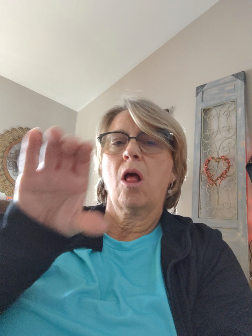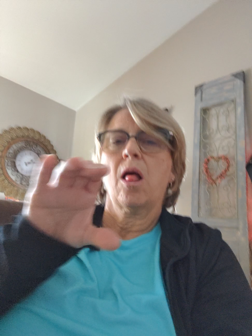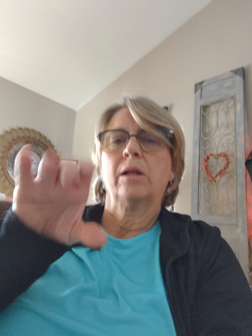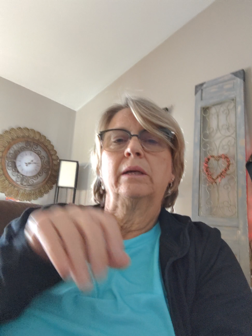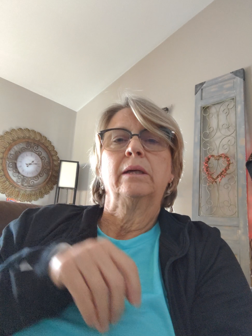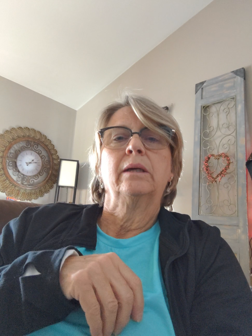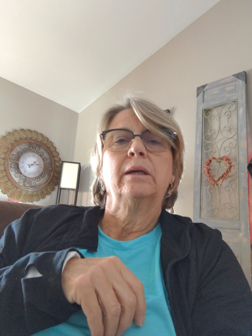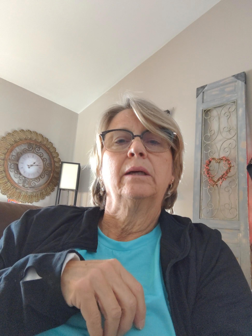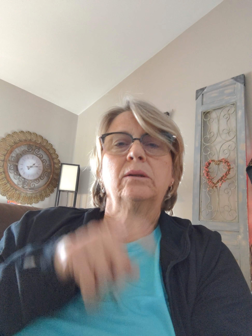chocolate